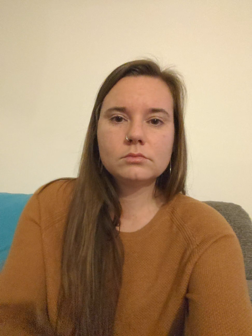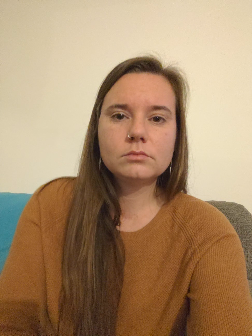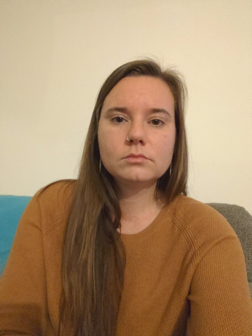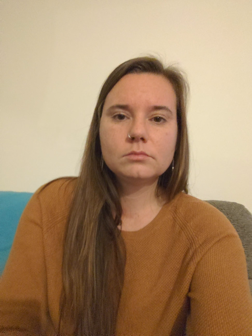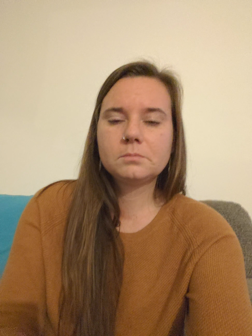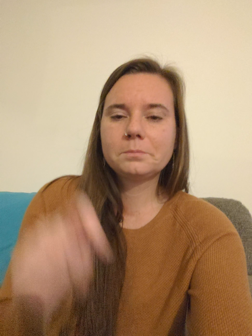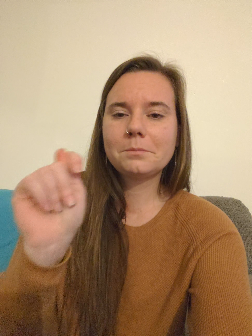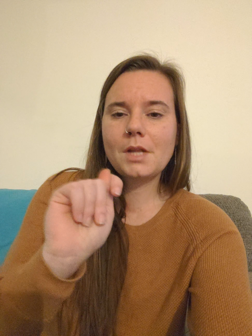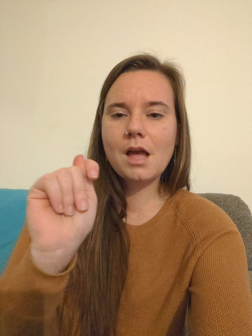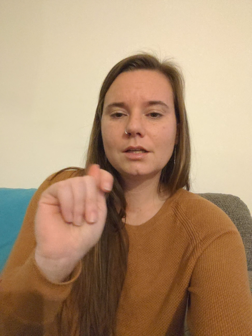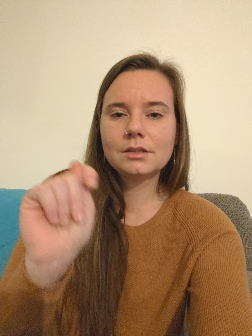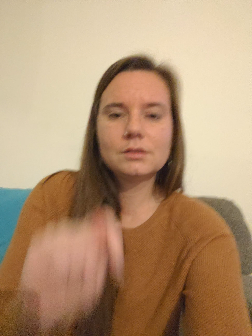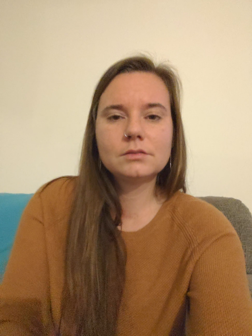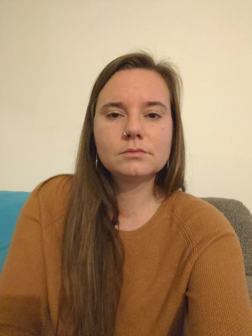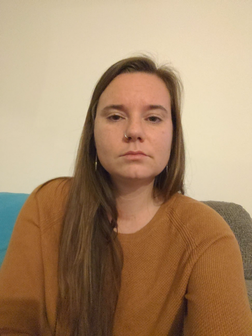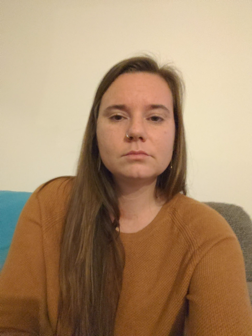potty